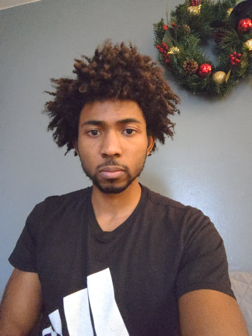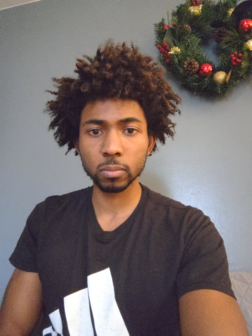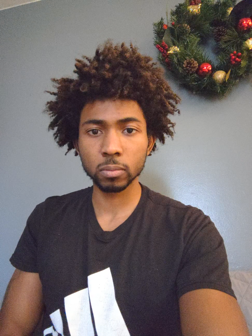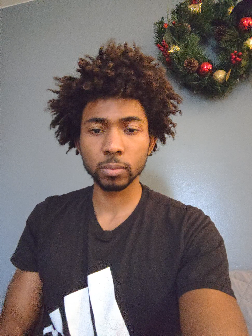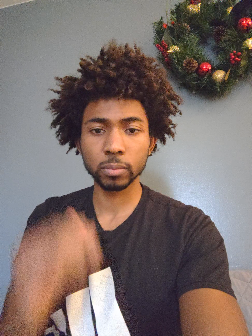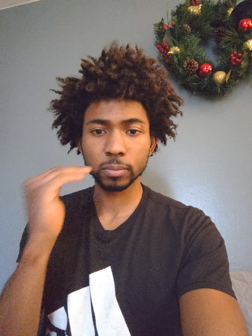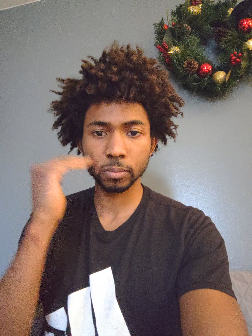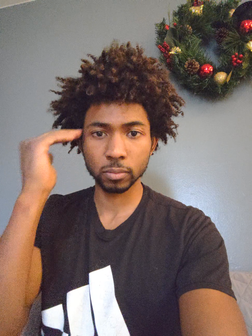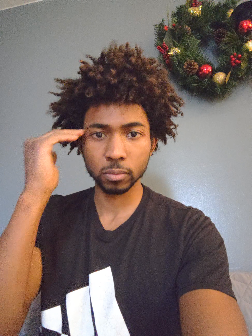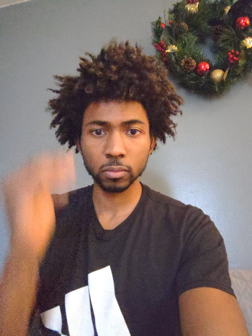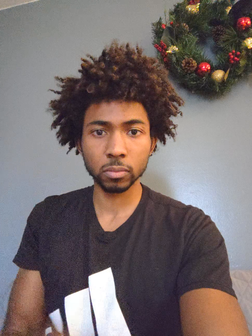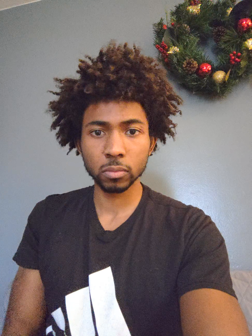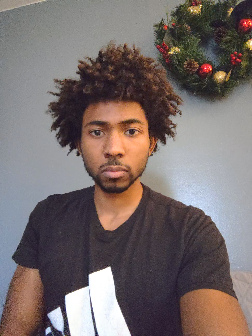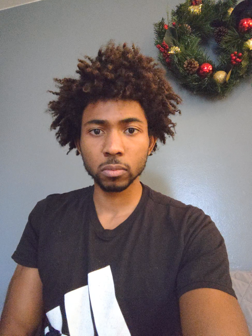head